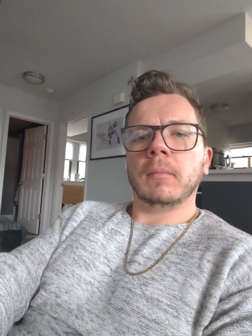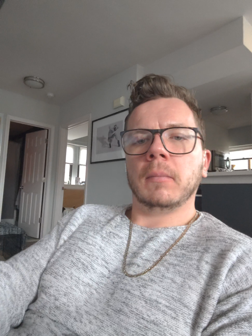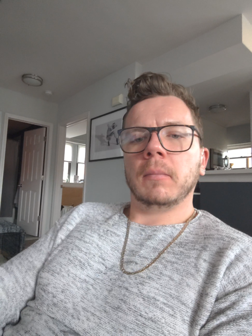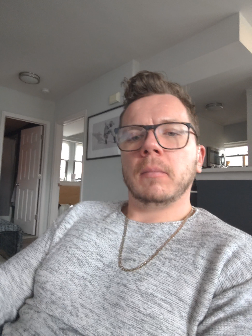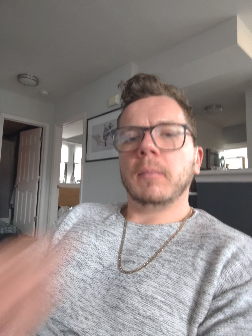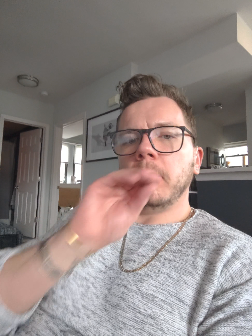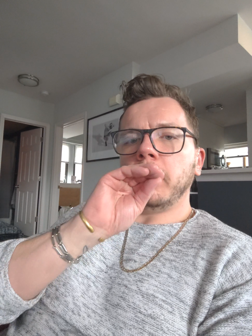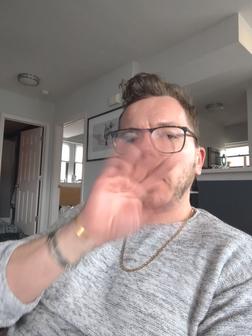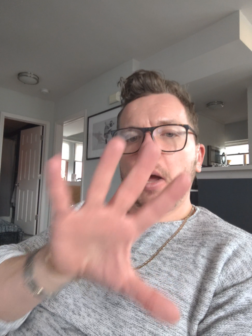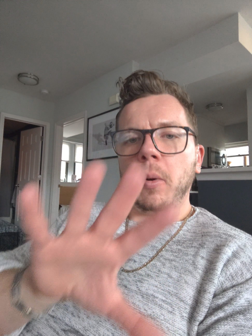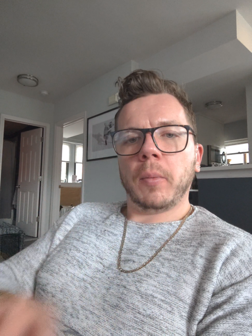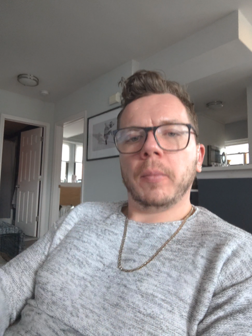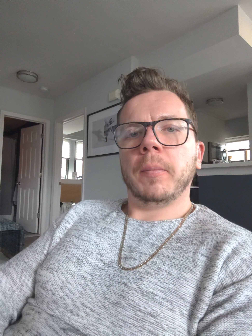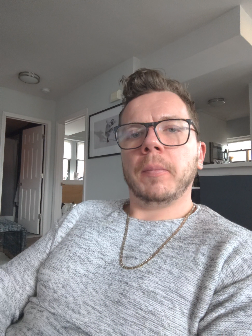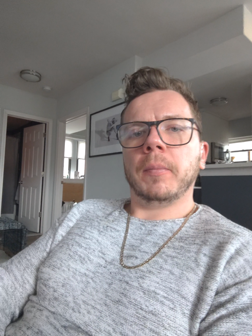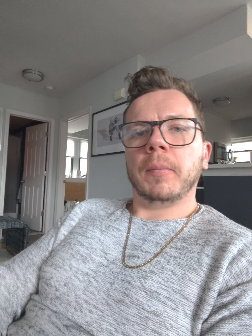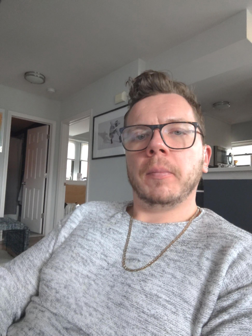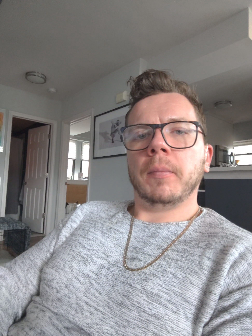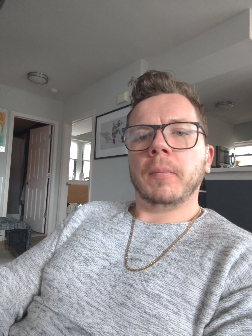blow